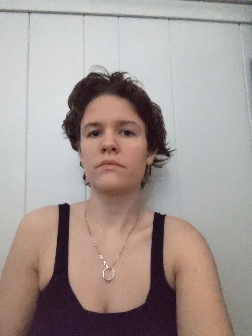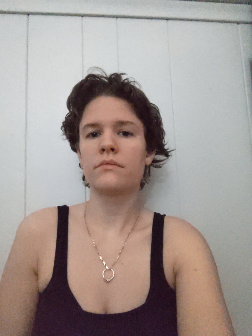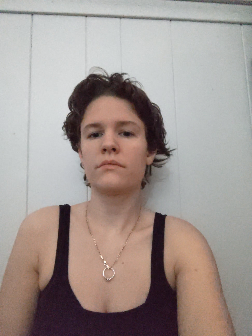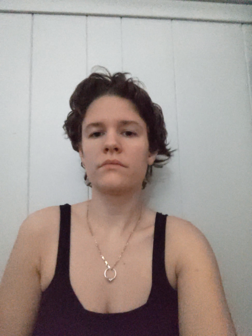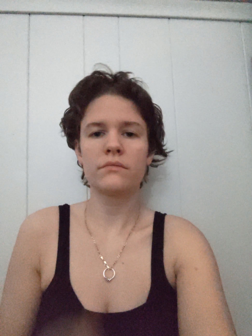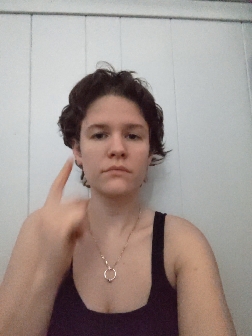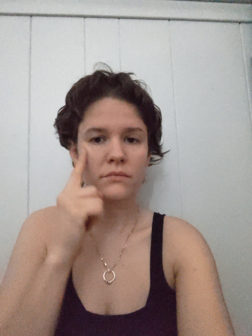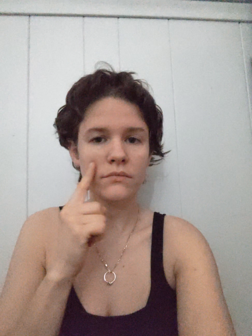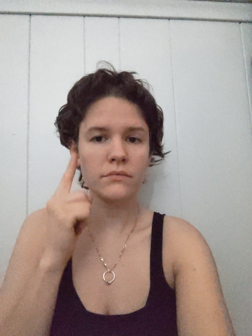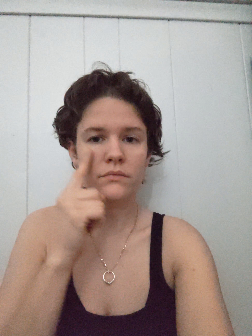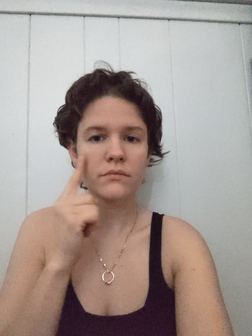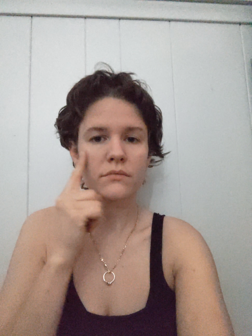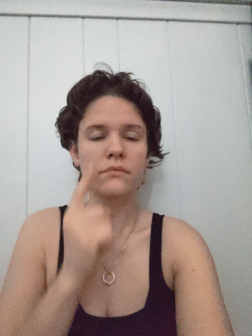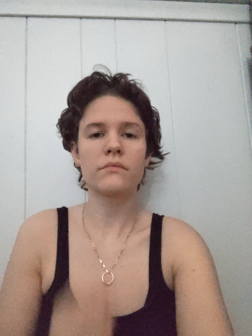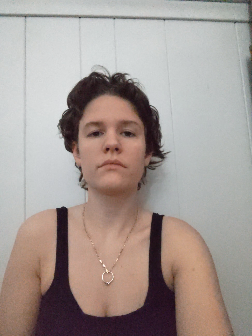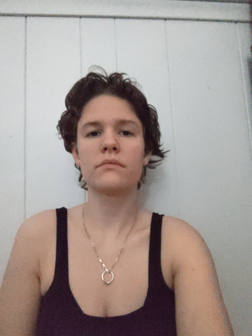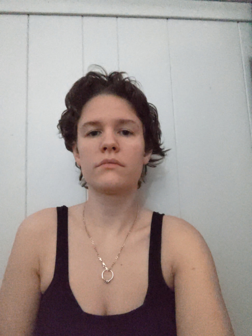cheek